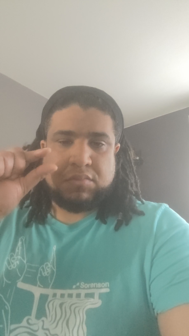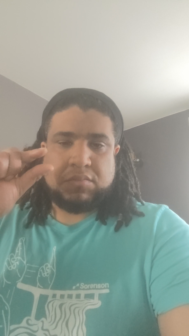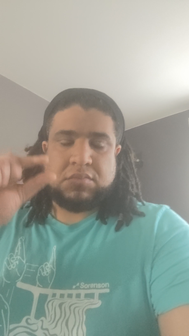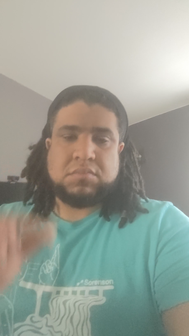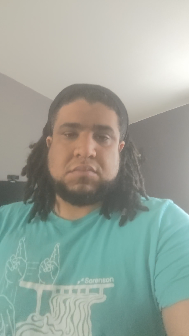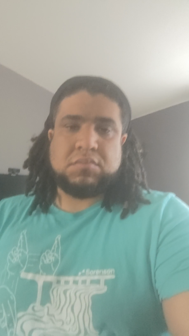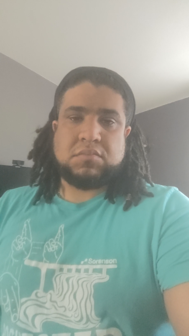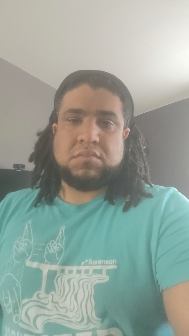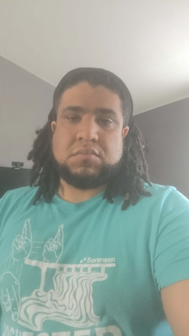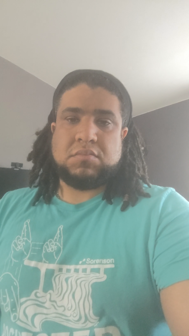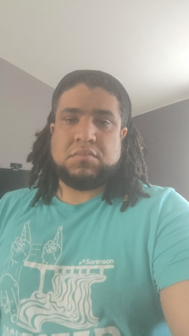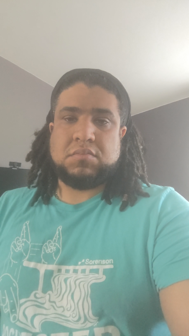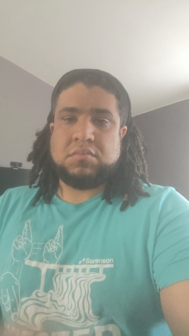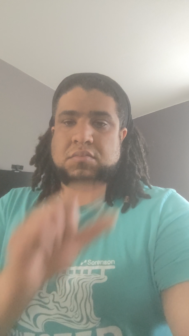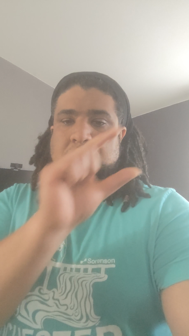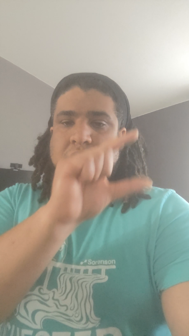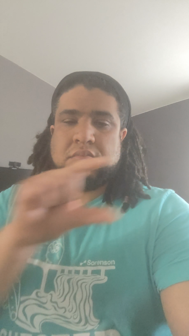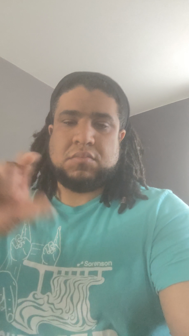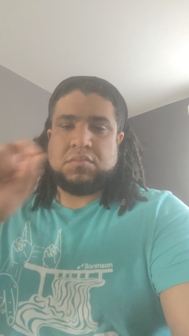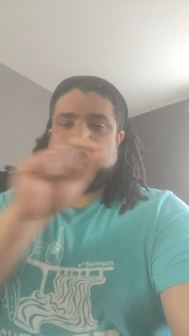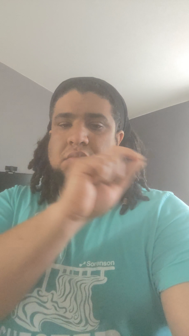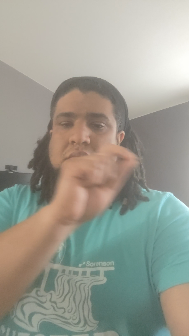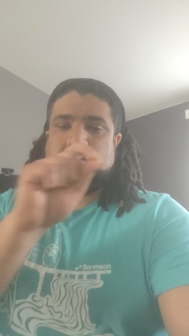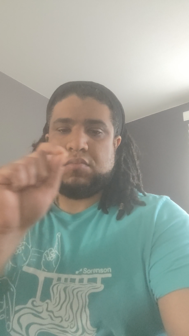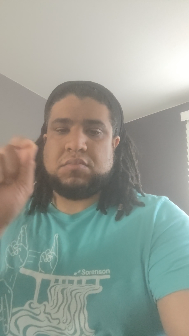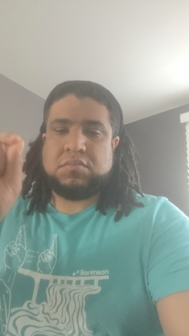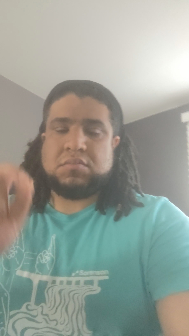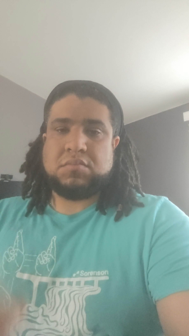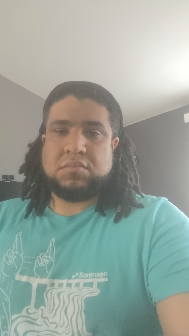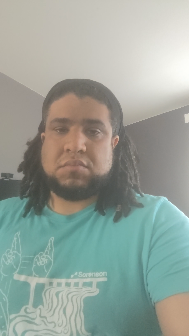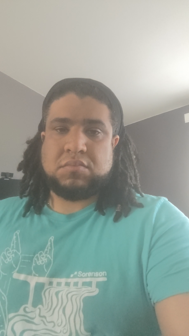peas